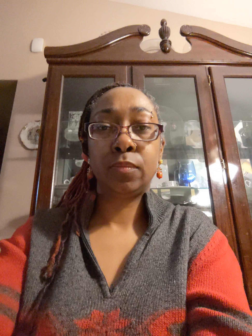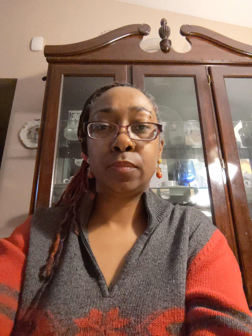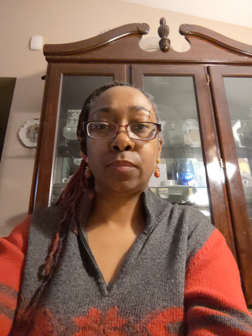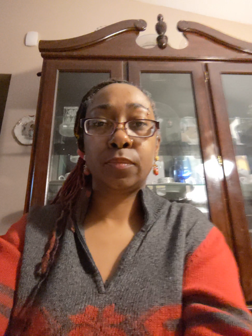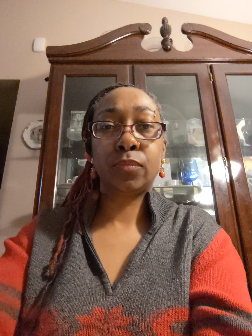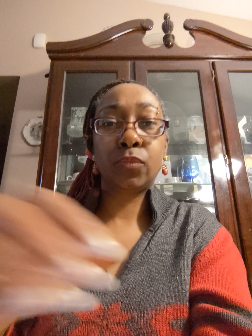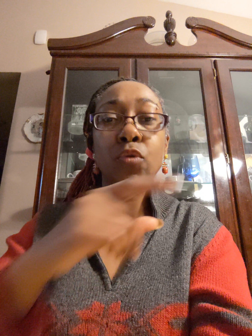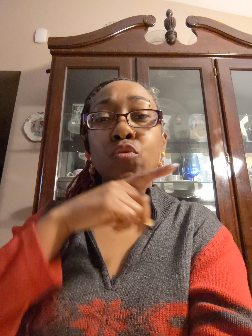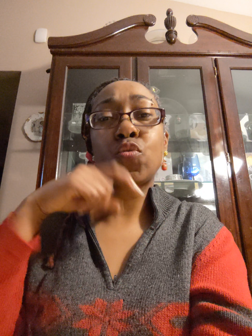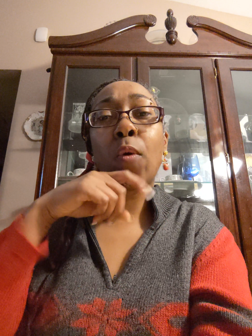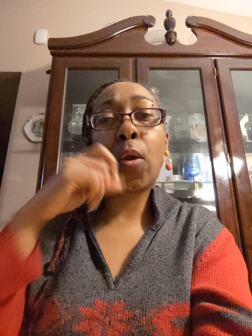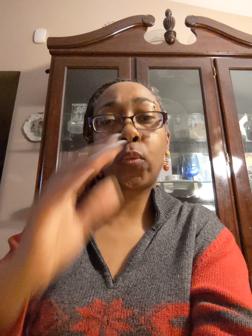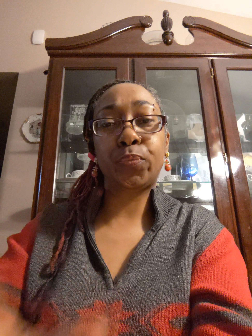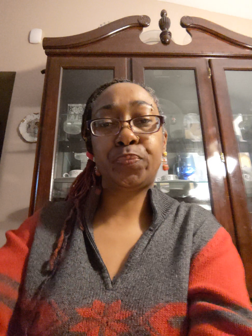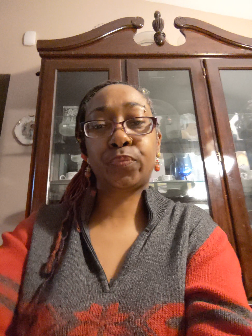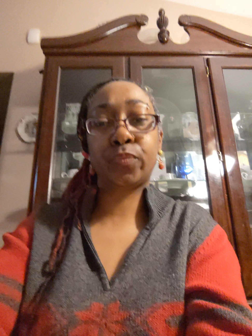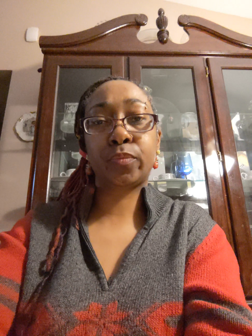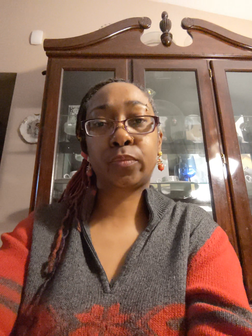dryer